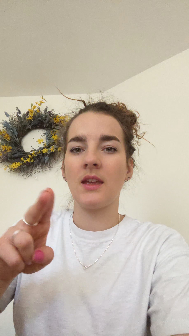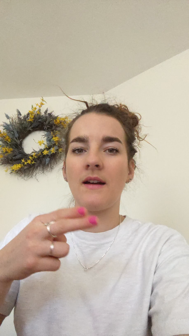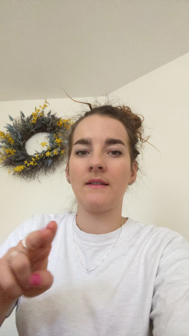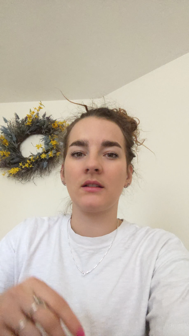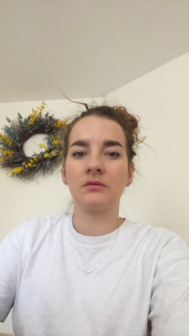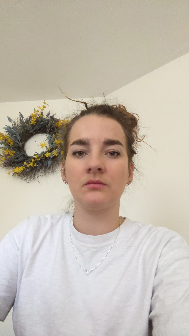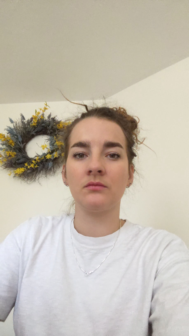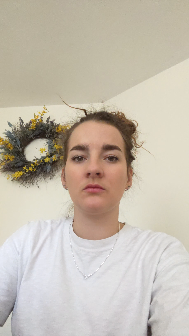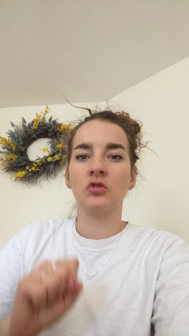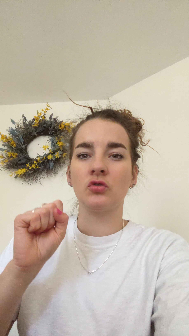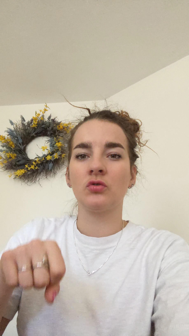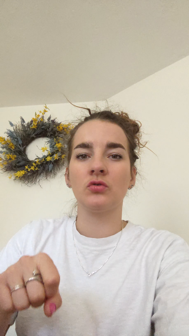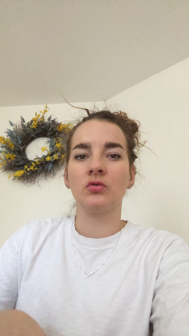could